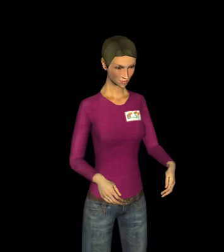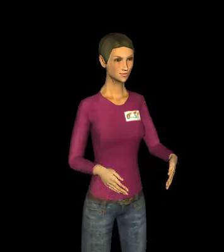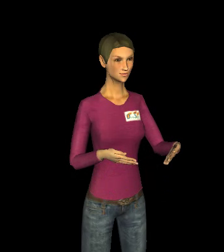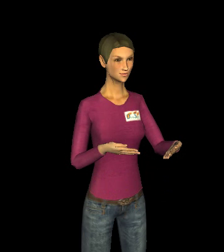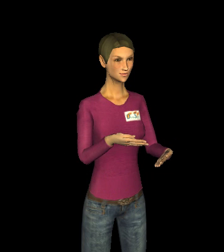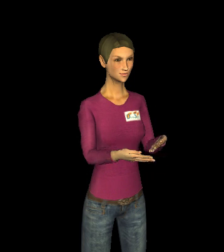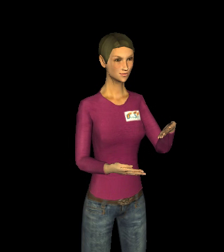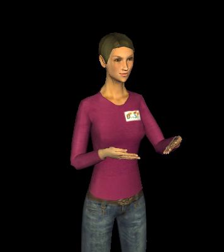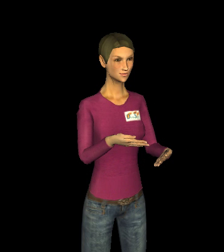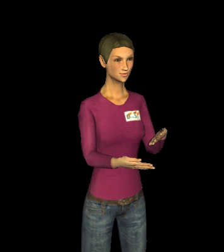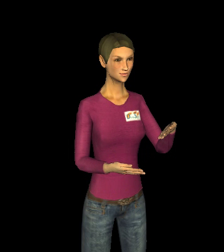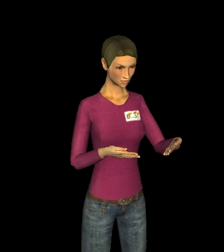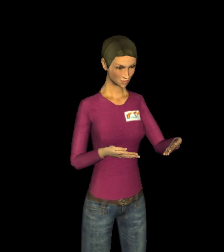يبادل